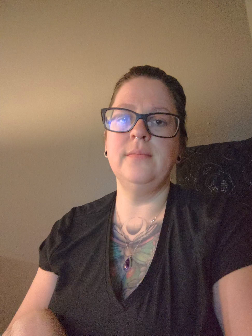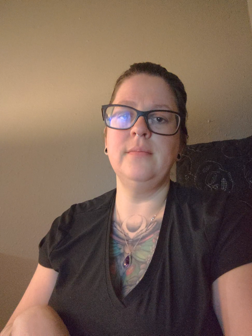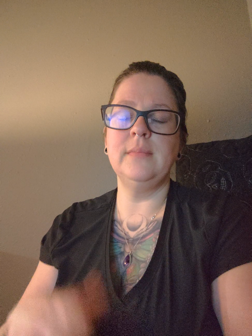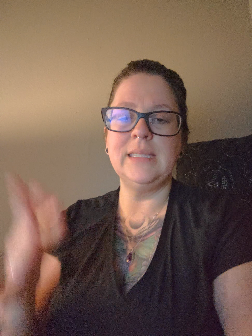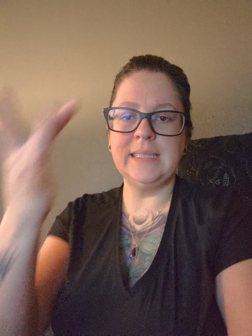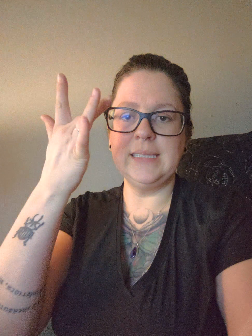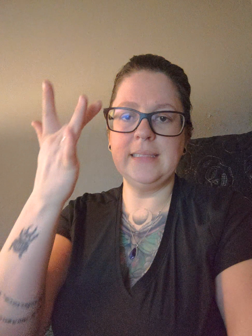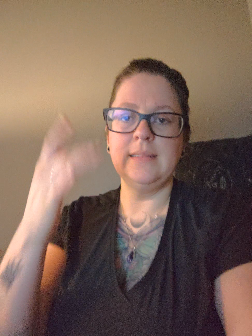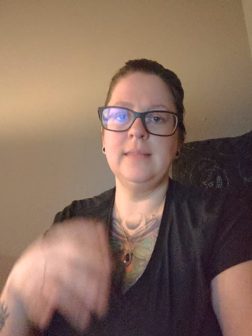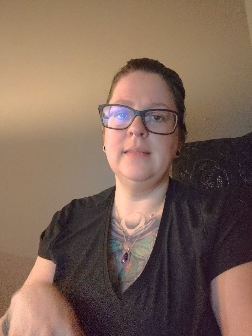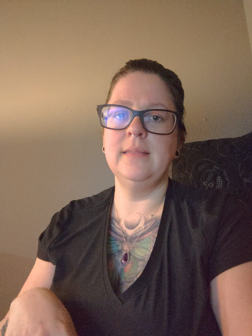sick